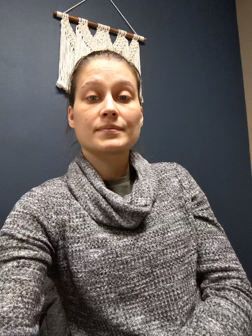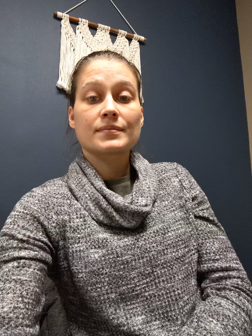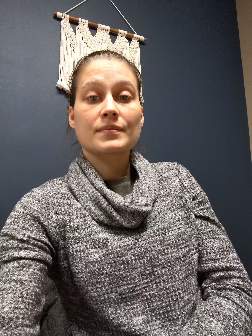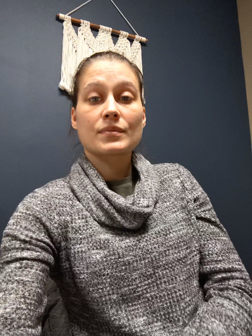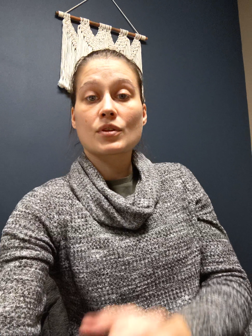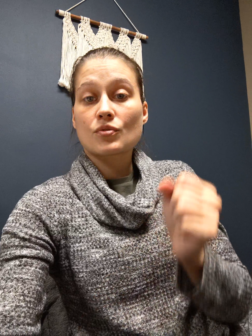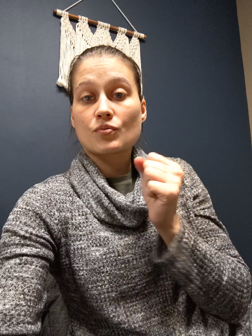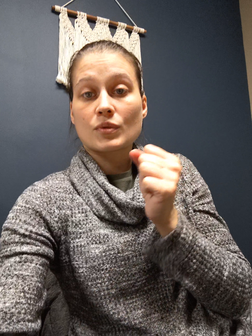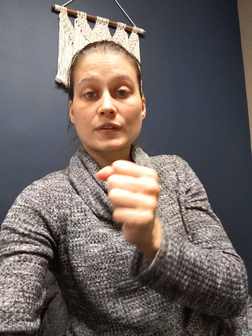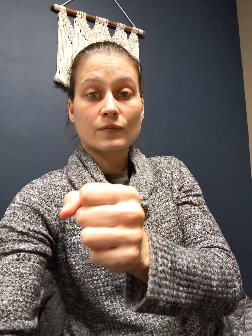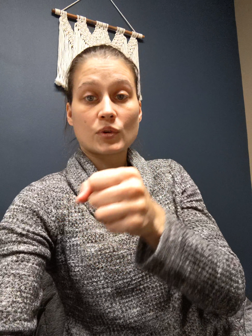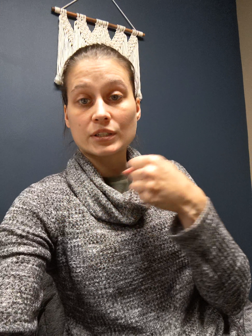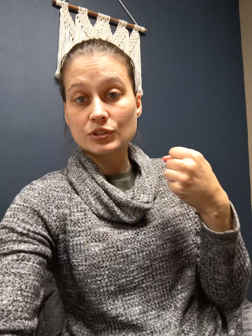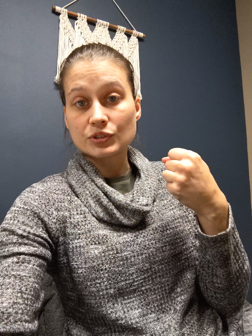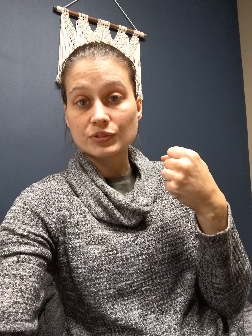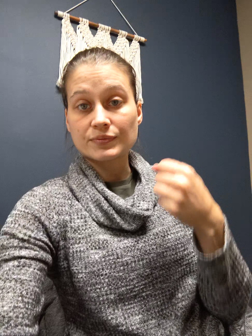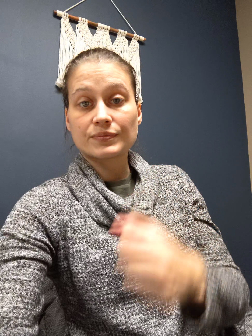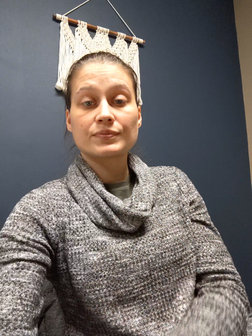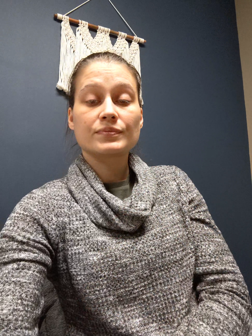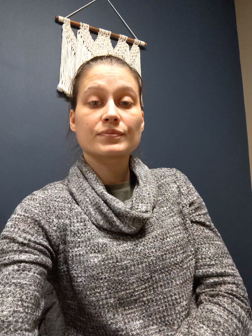refrigerator